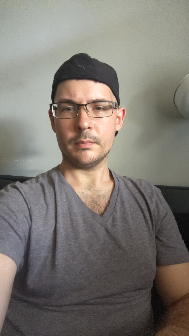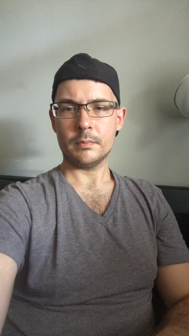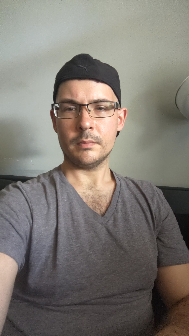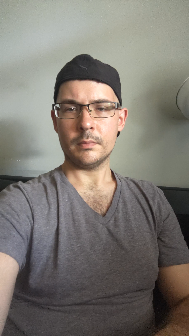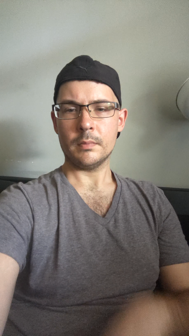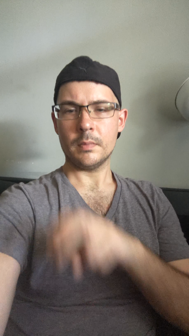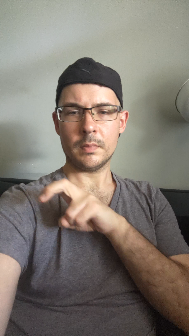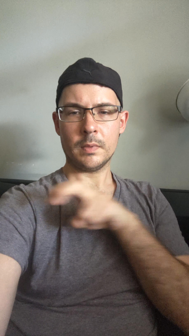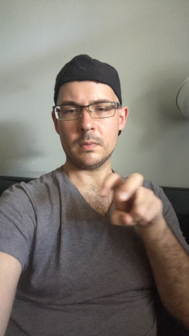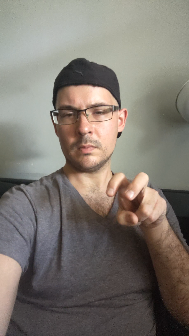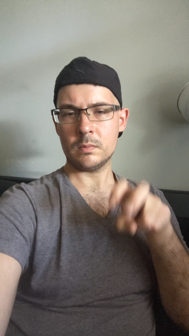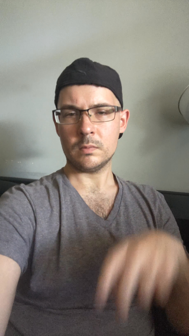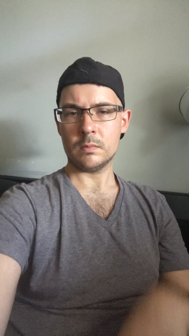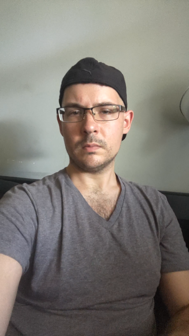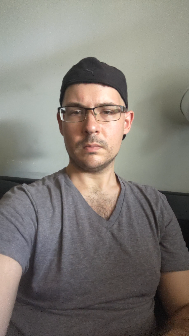couch